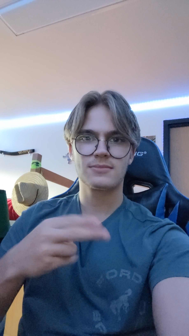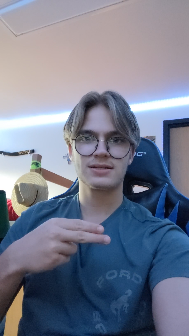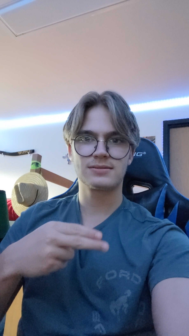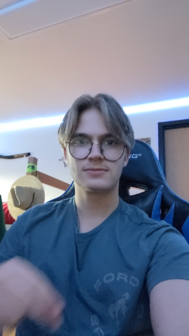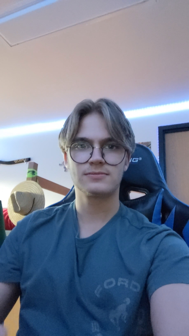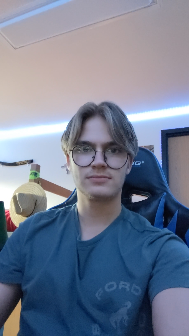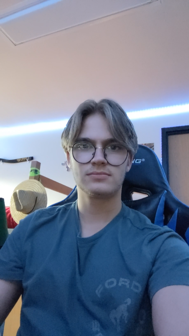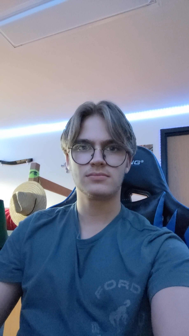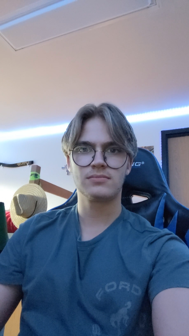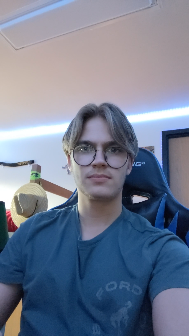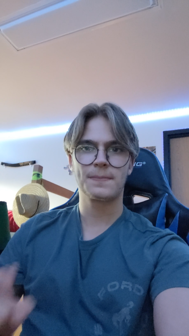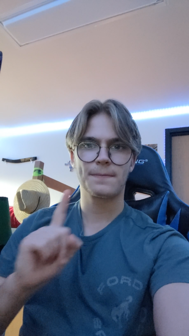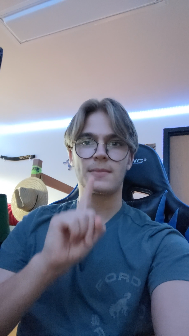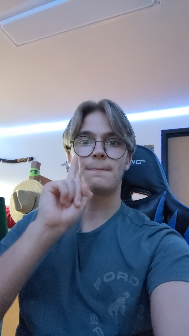bump